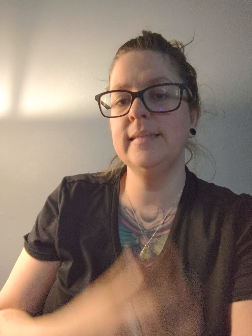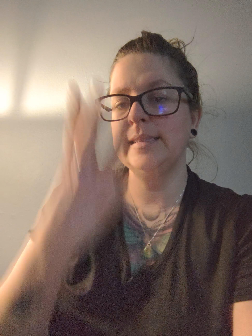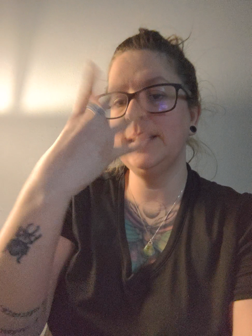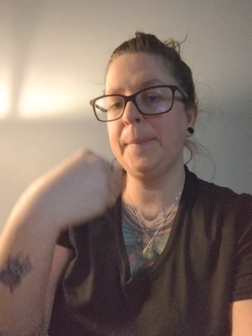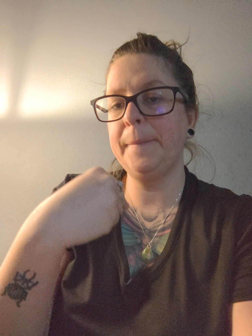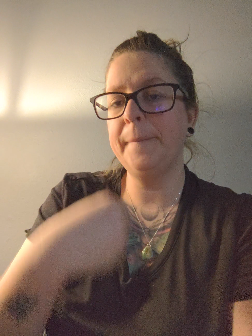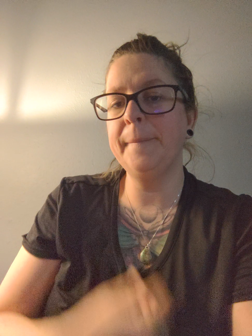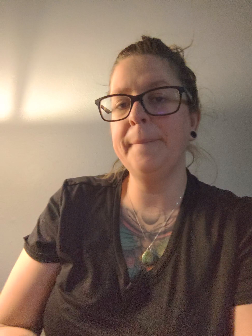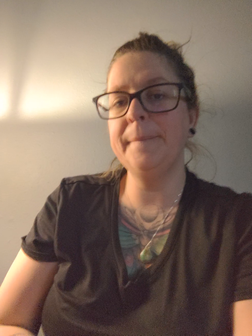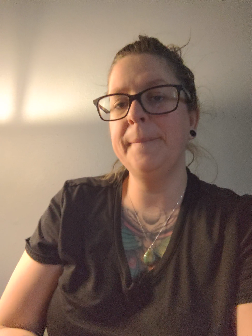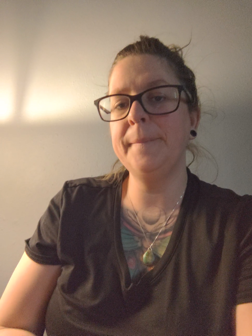sleep